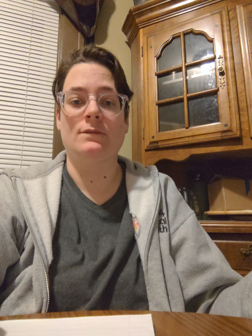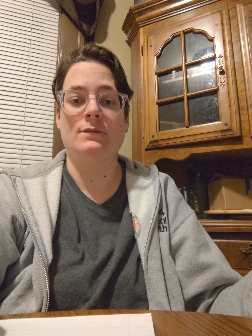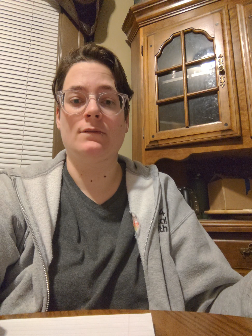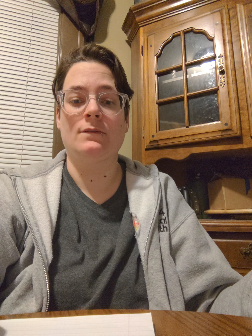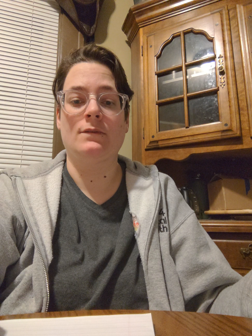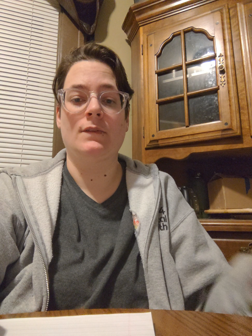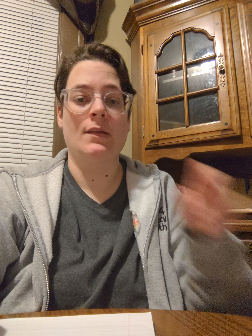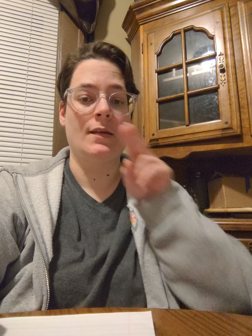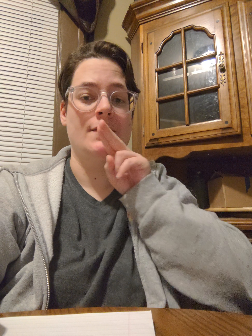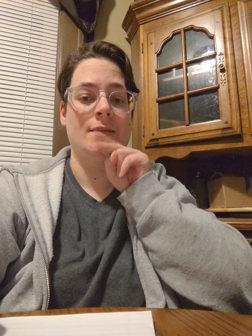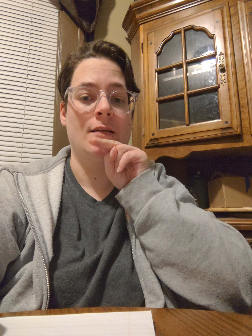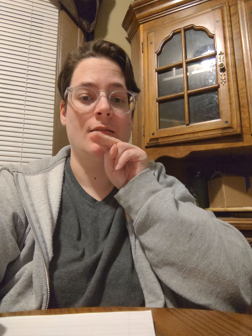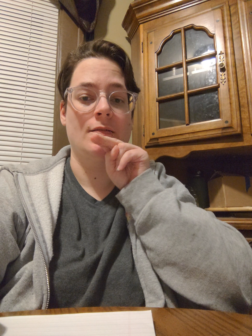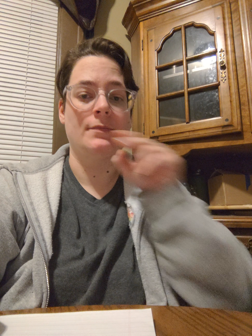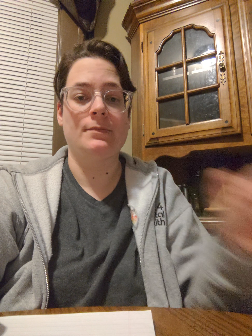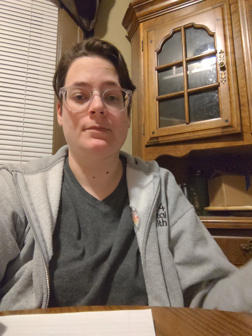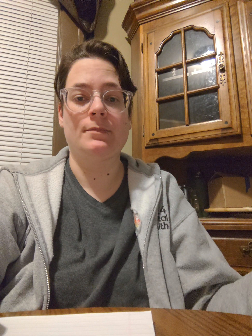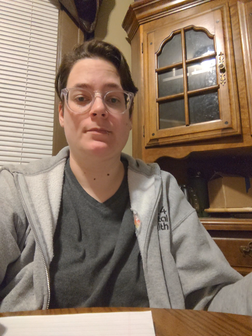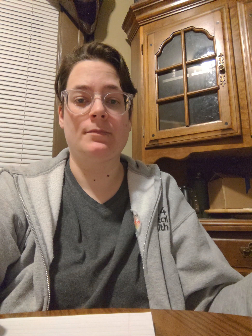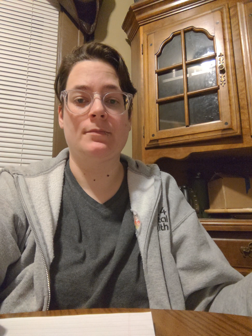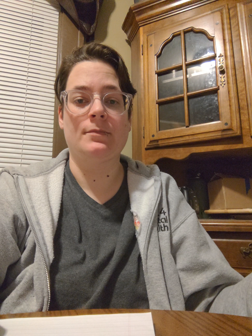tongue